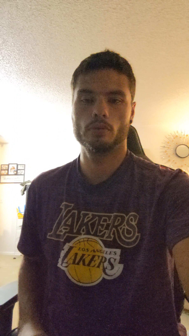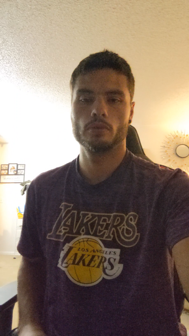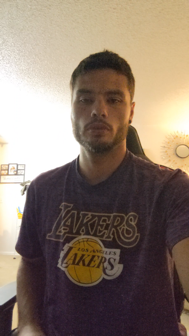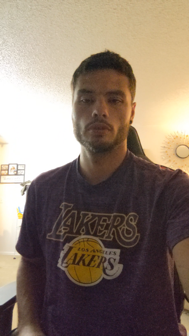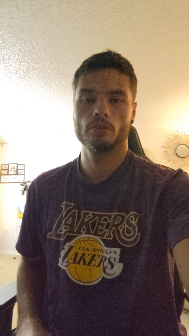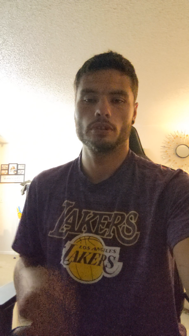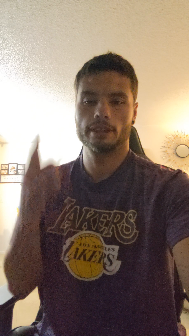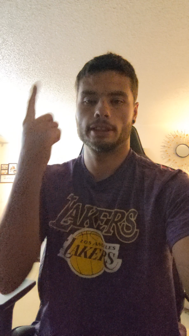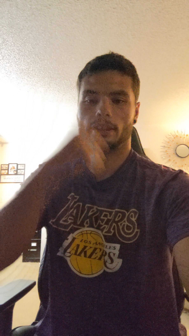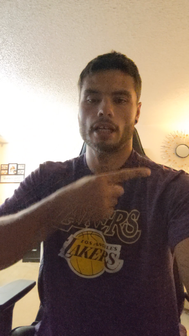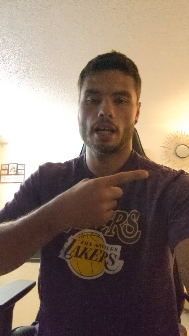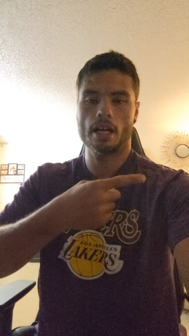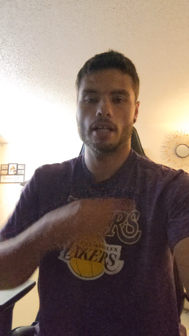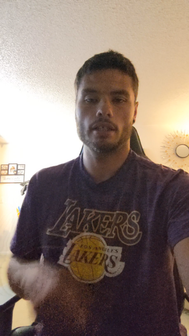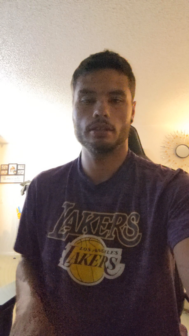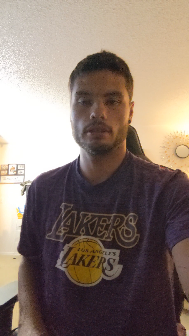day